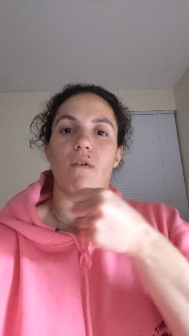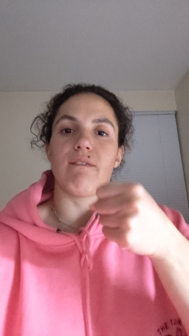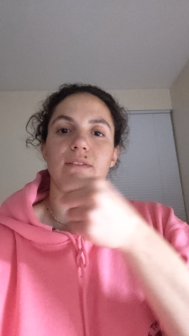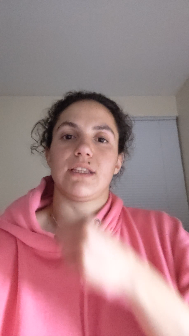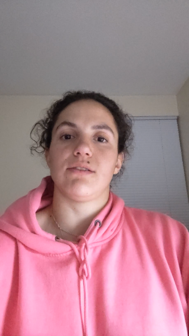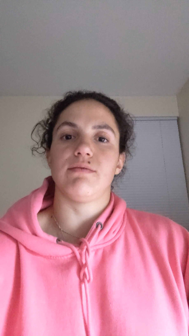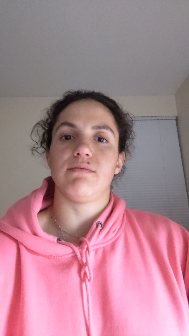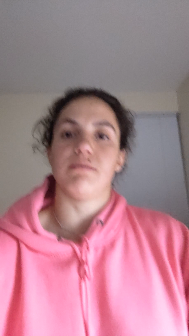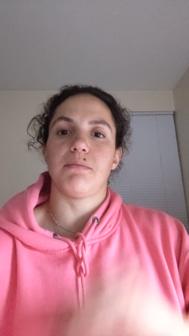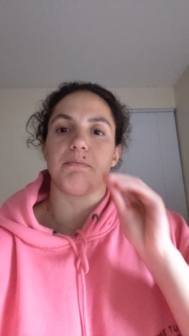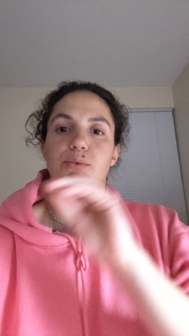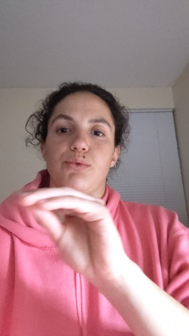put